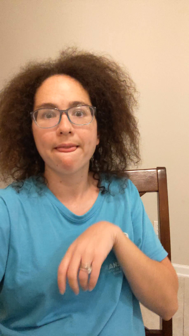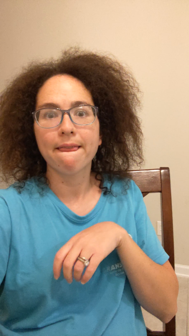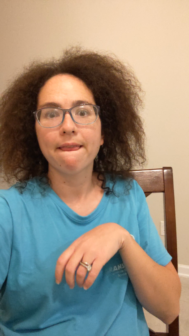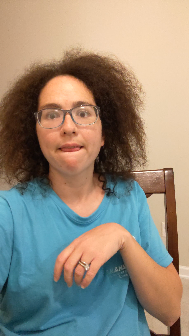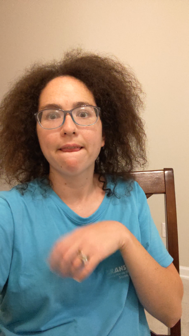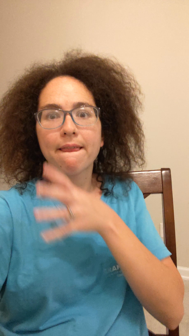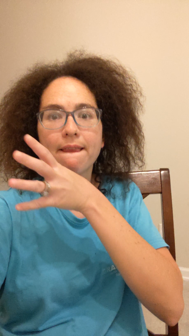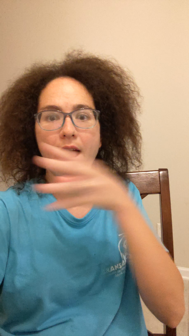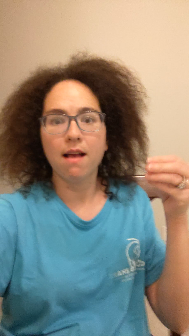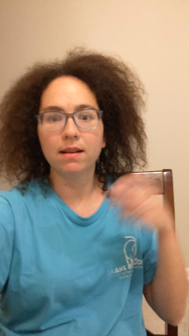and